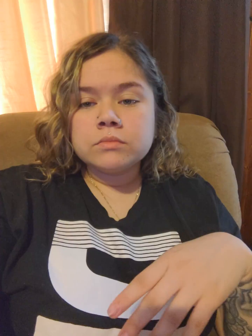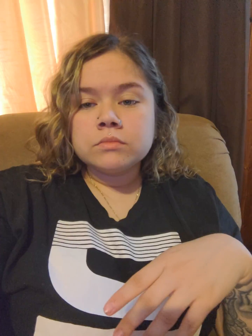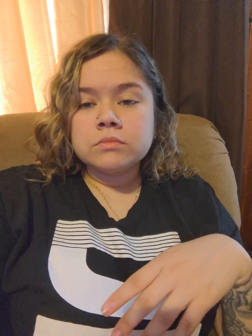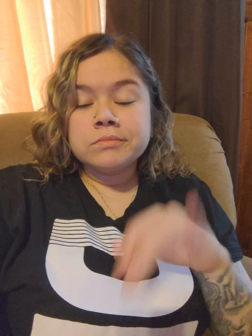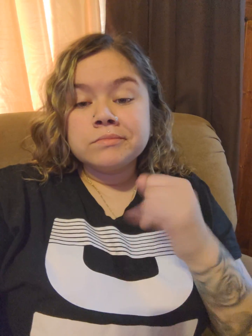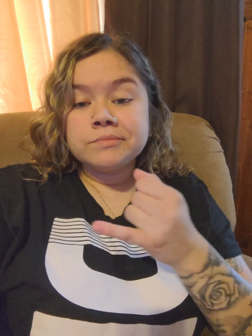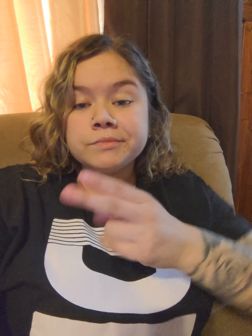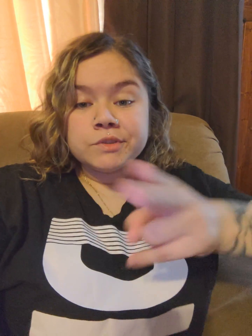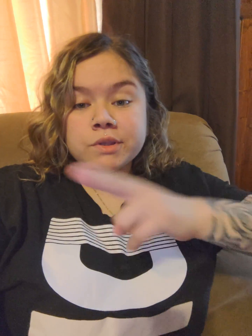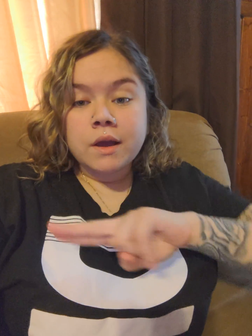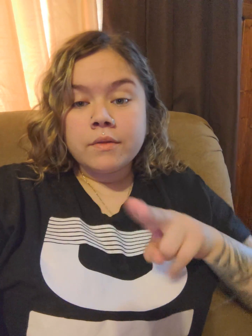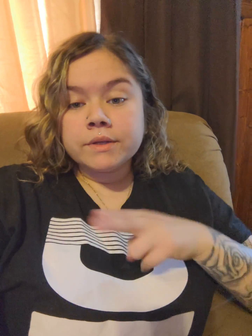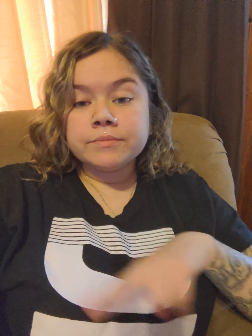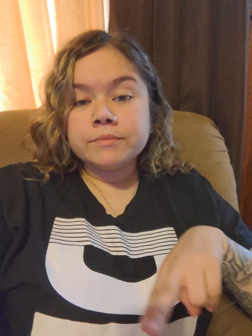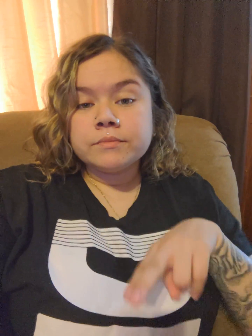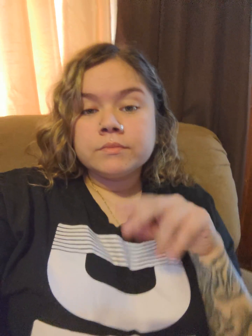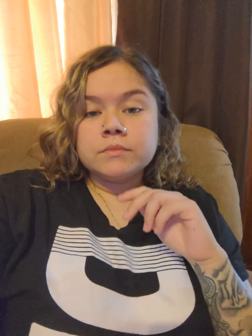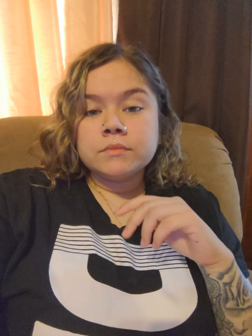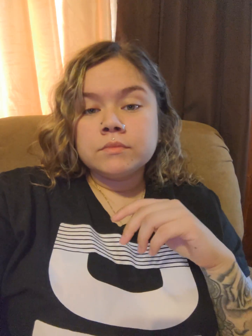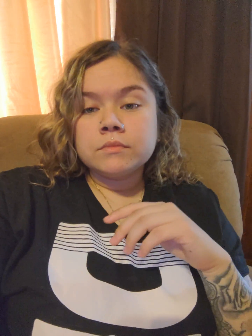jelly